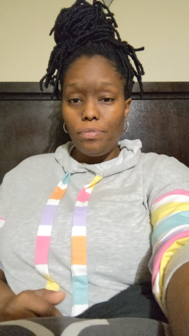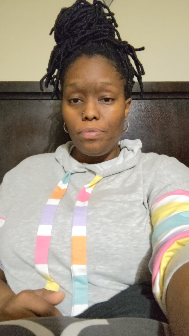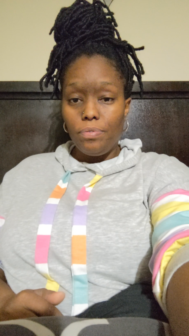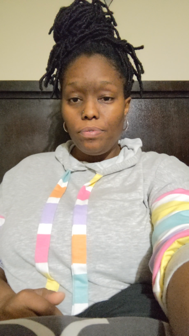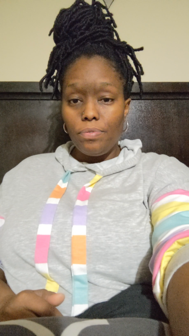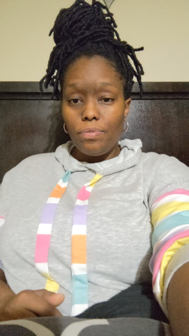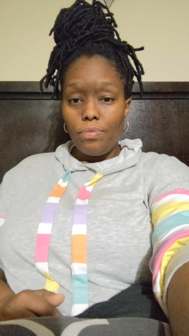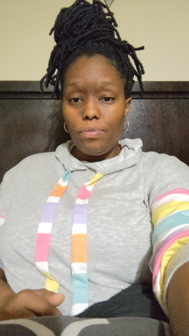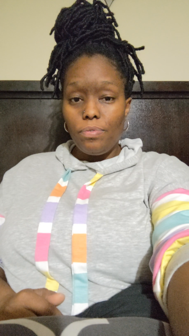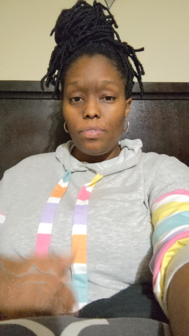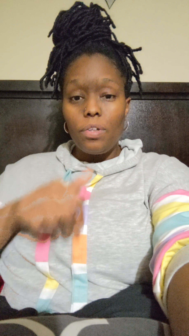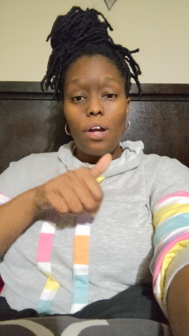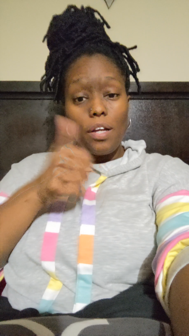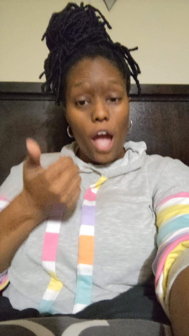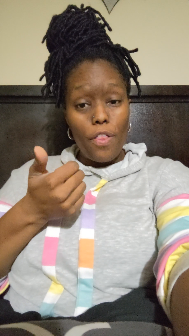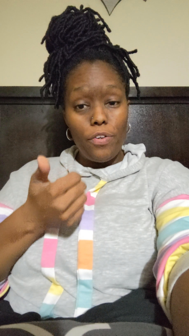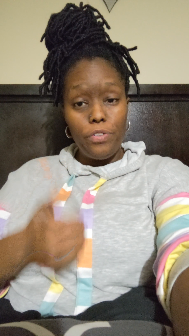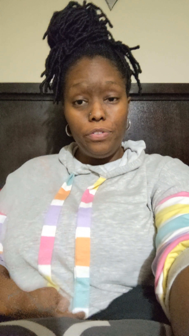other